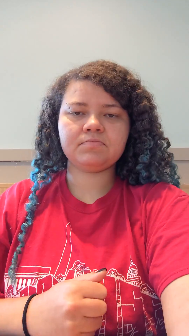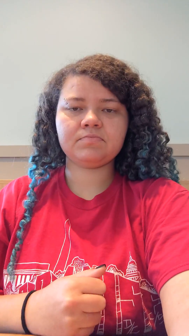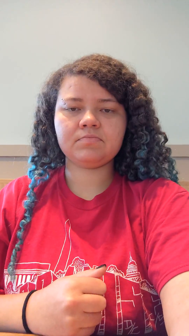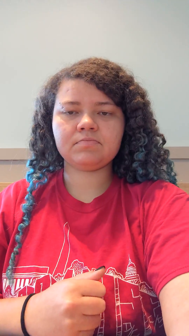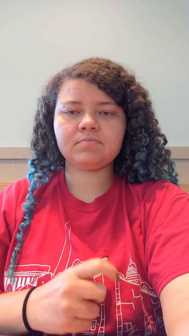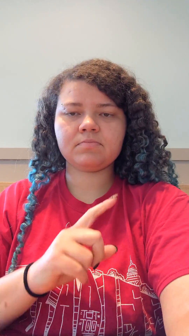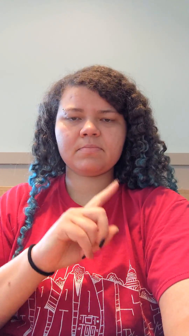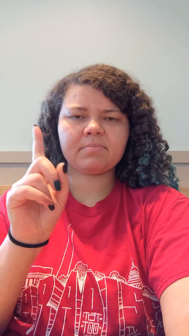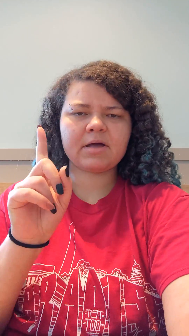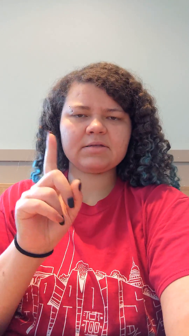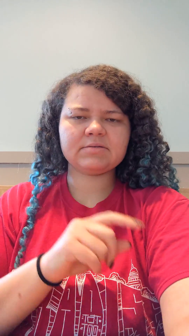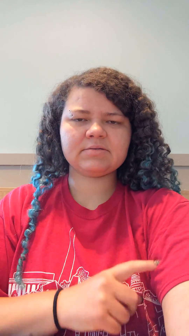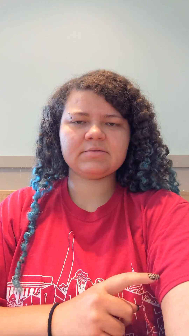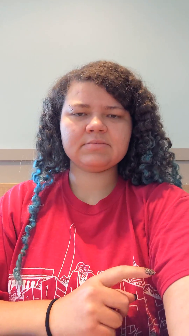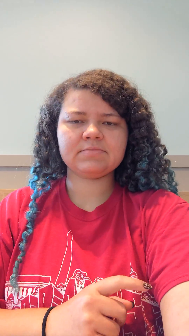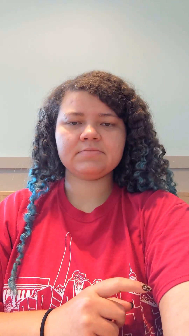but